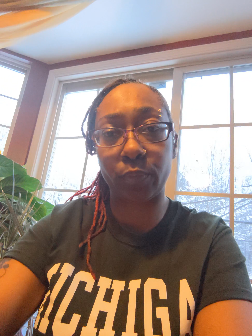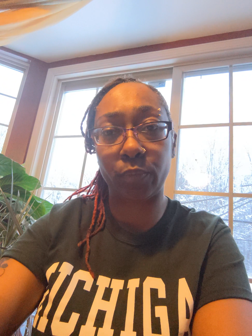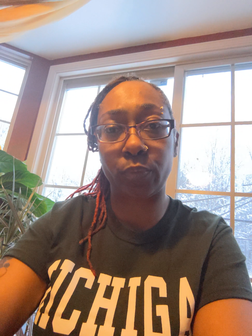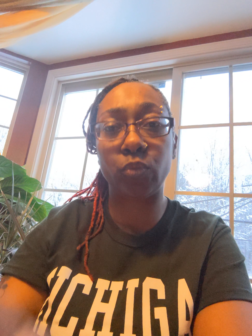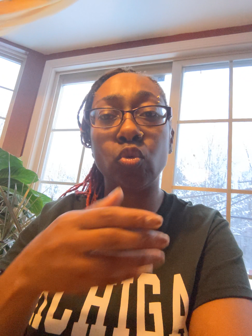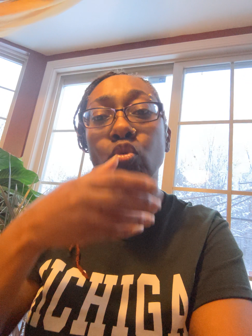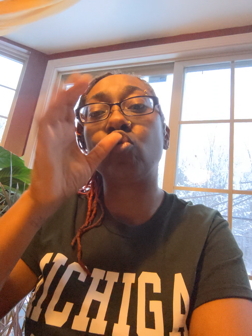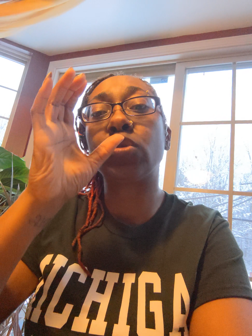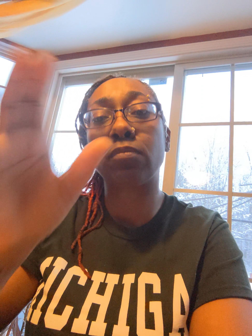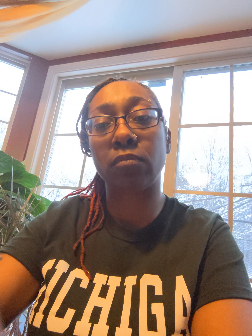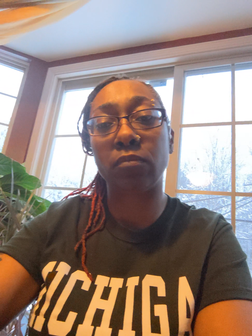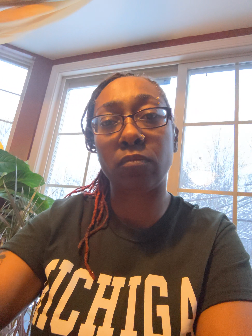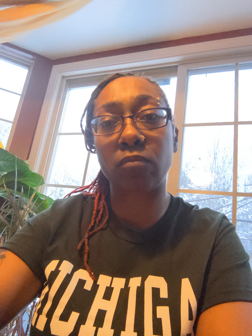drink